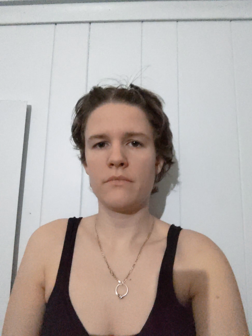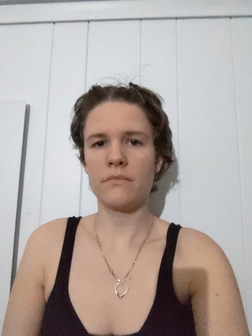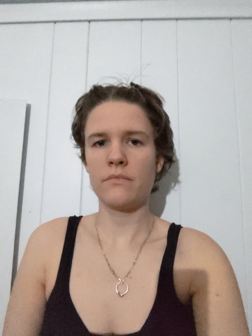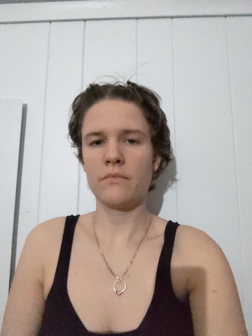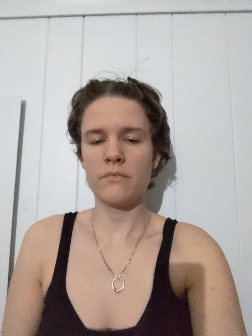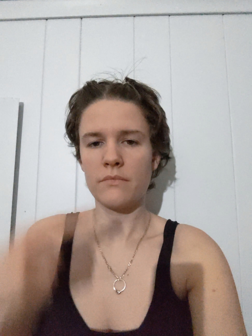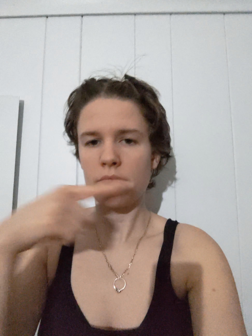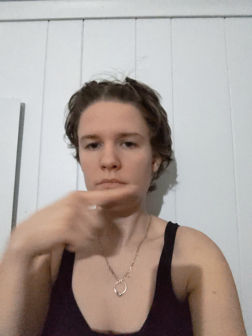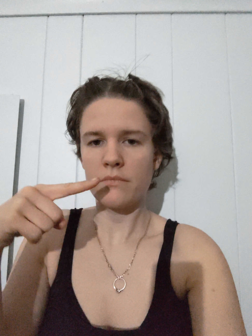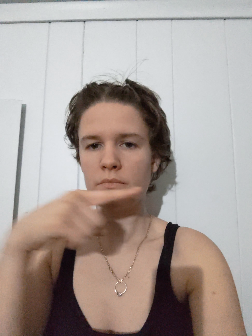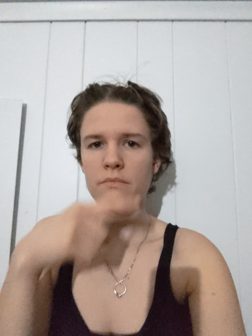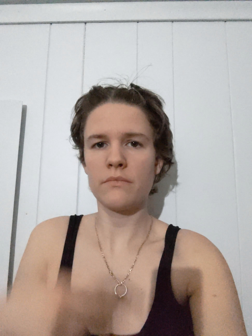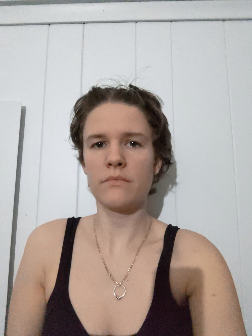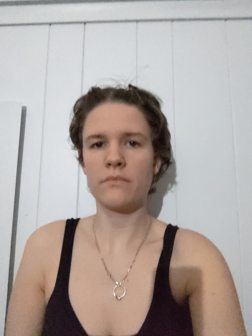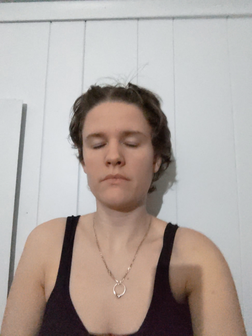toothbrush